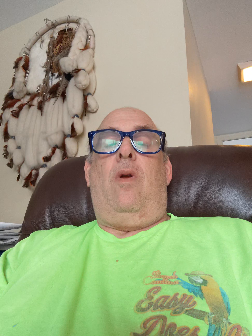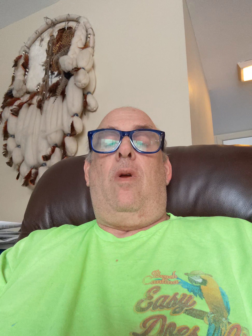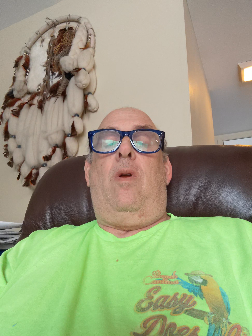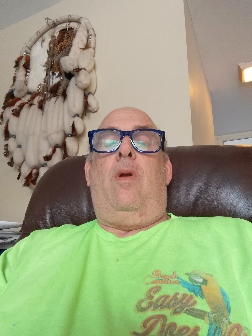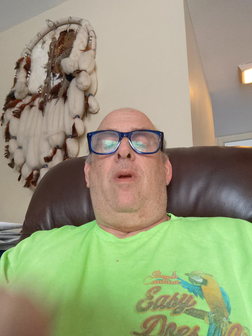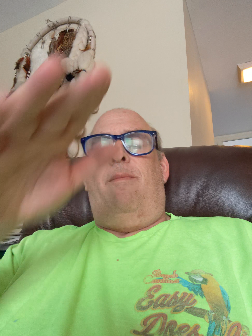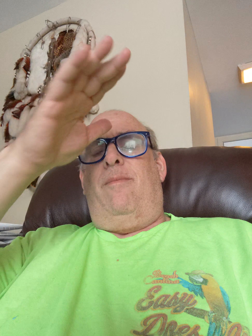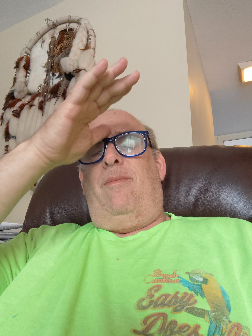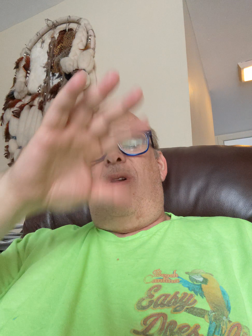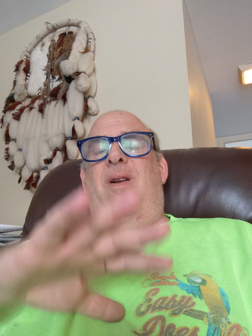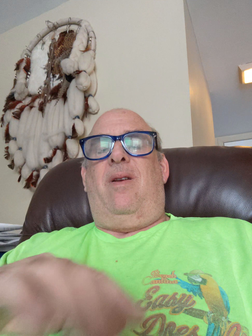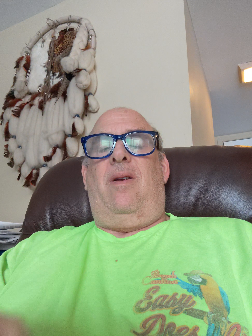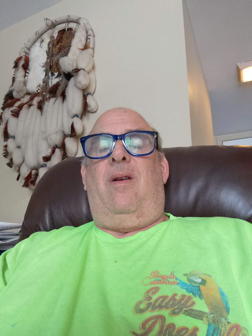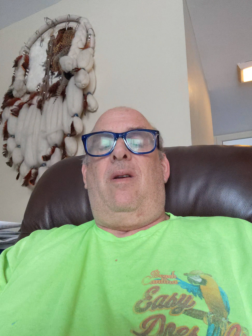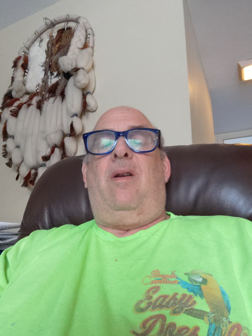man